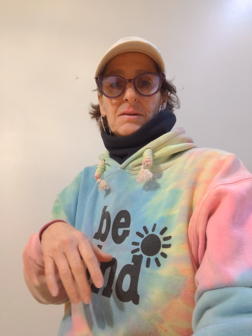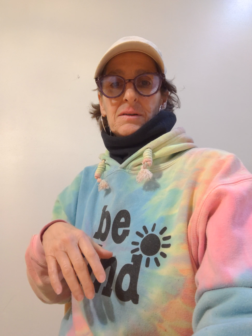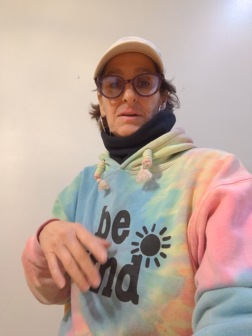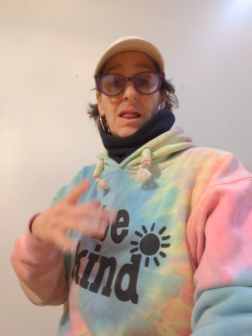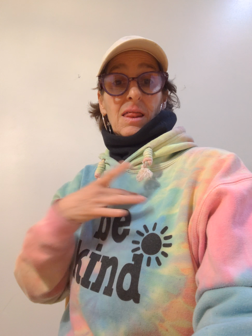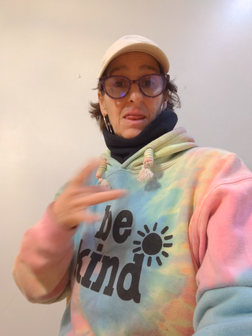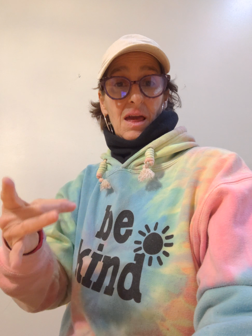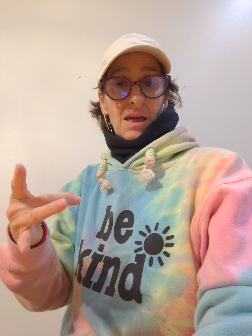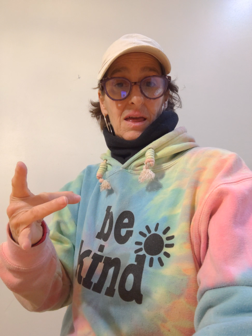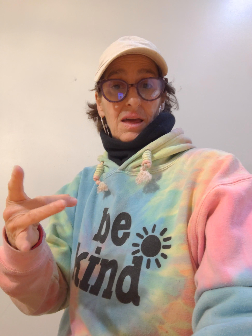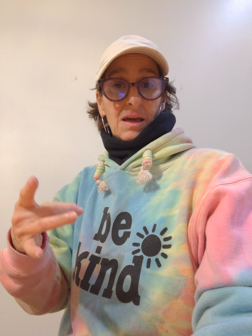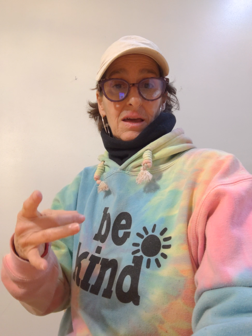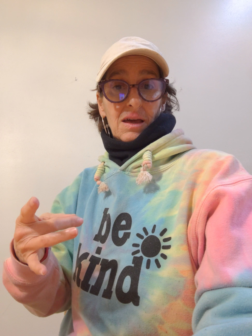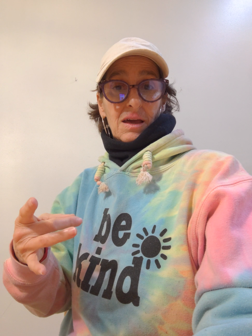like